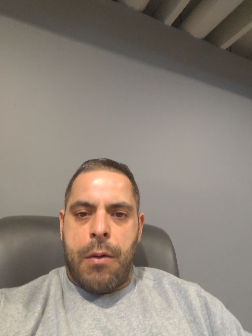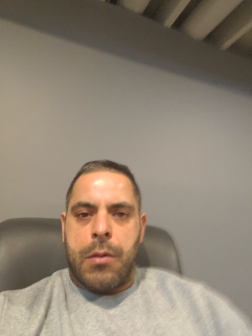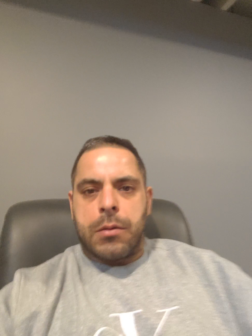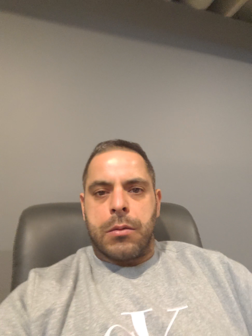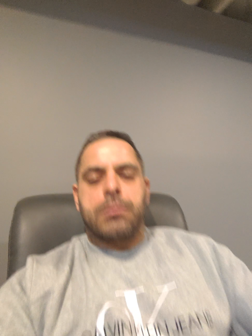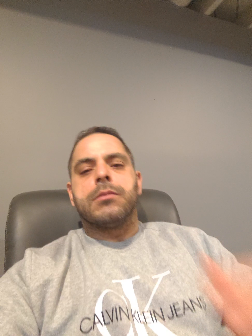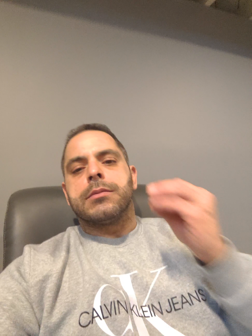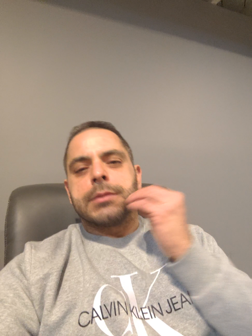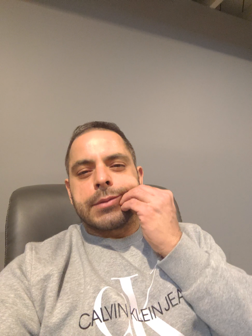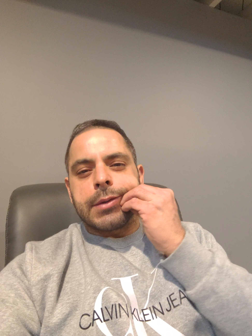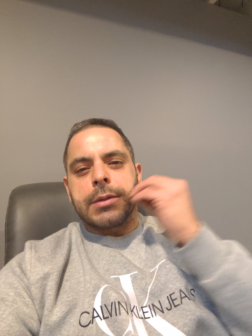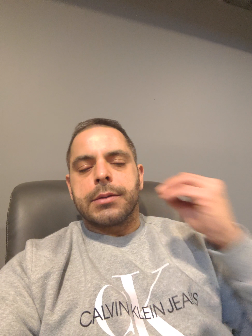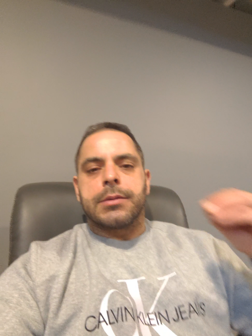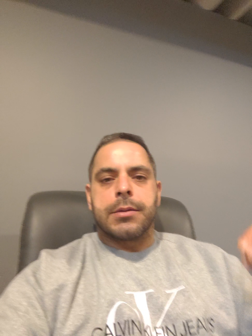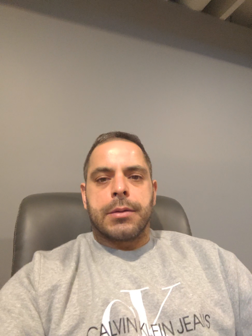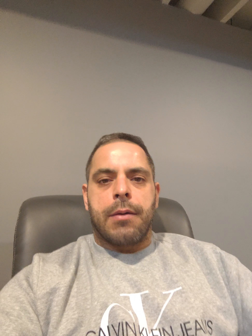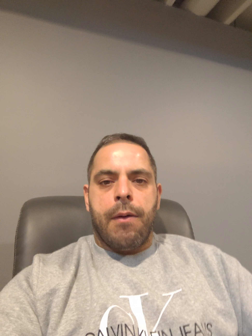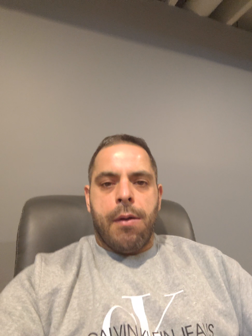kiss